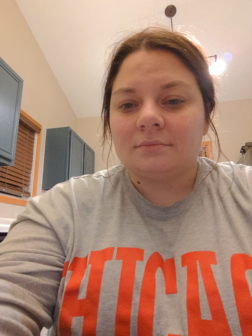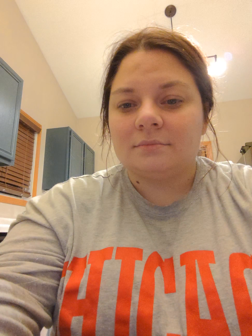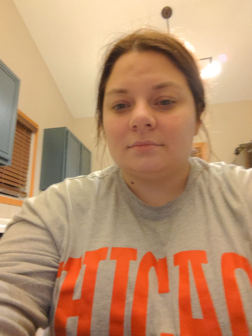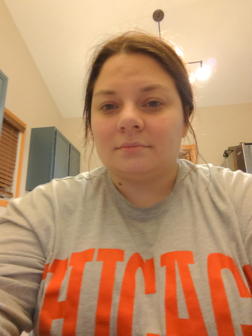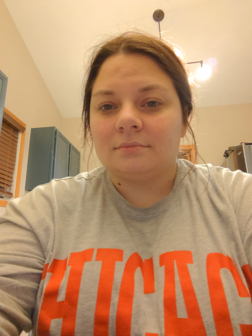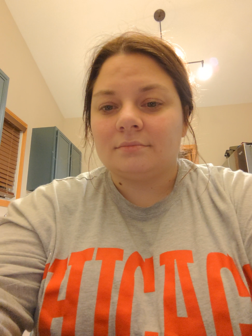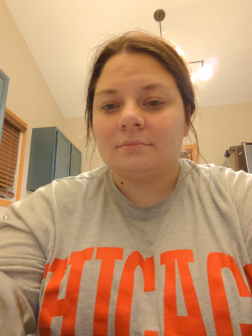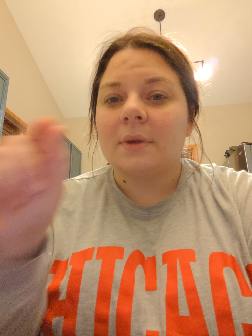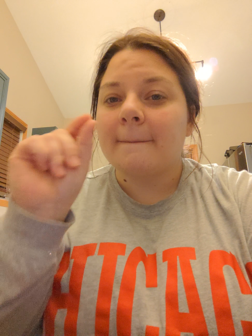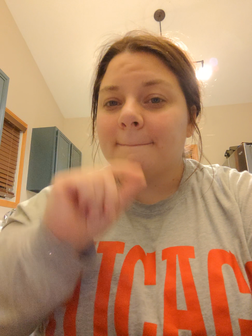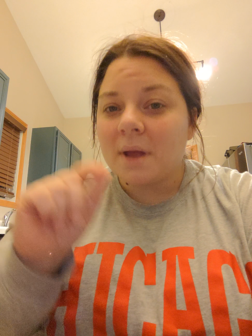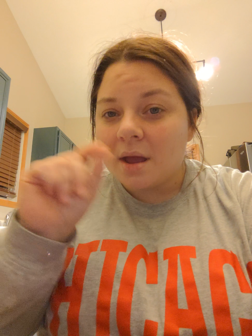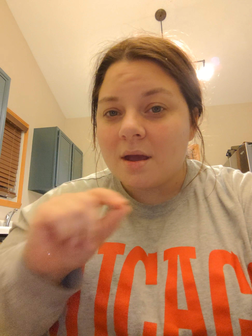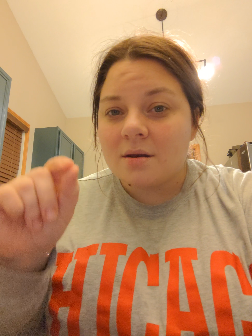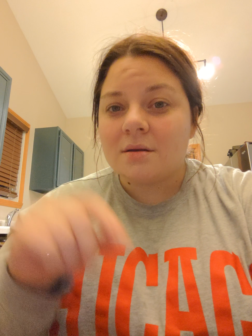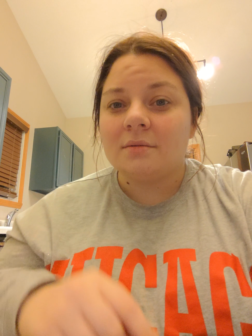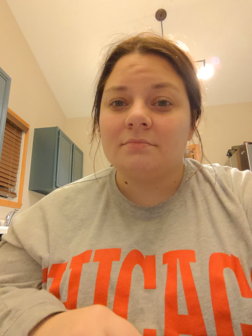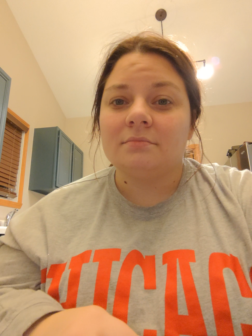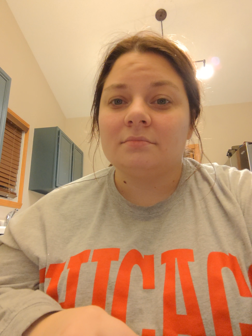pen